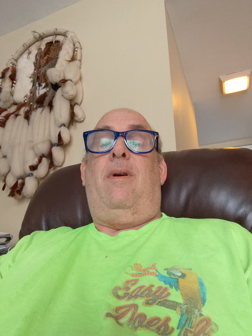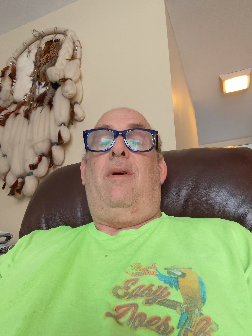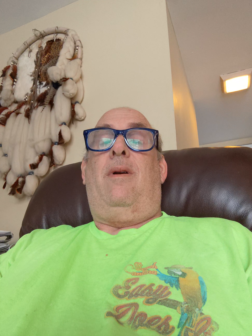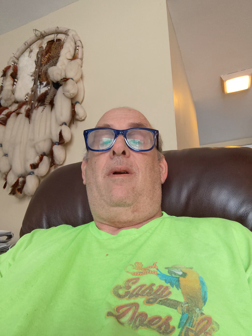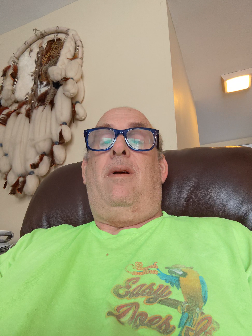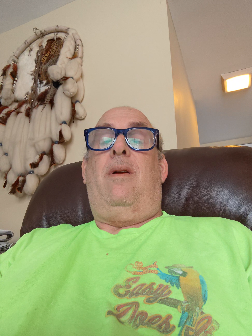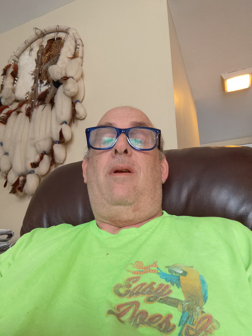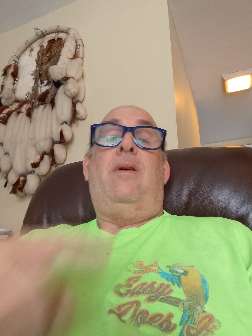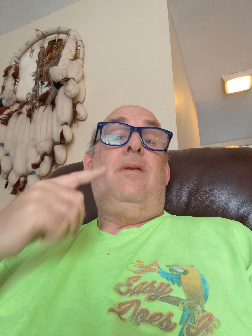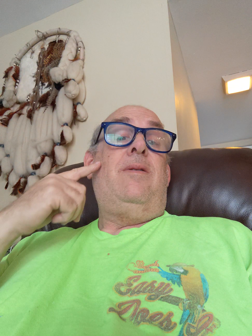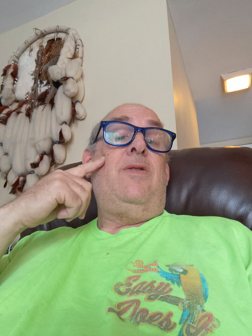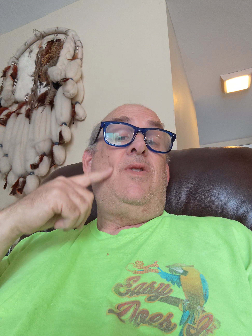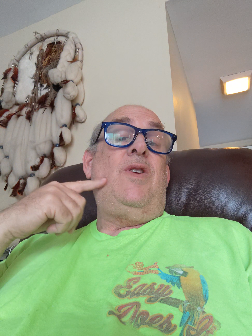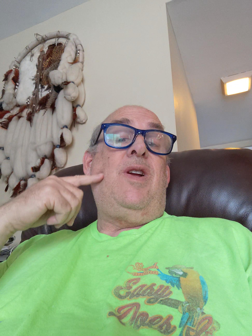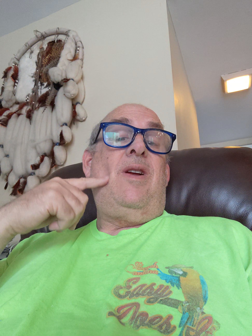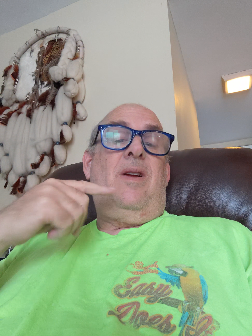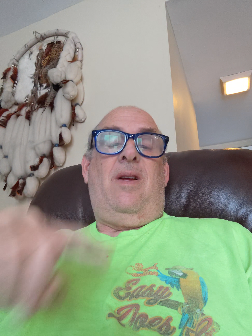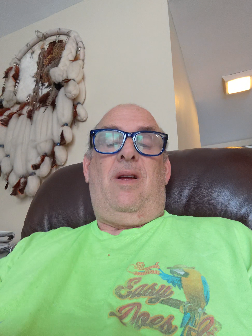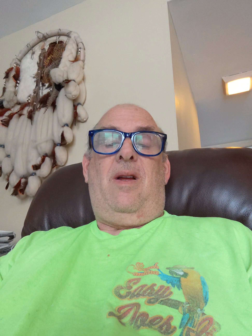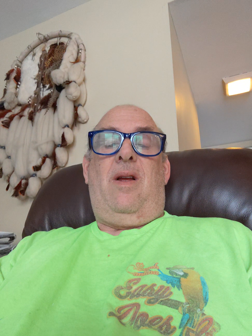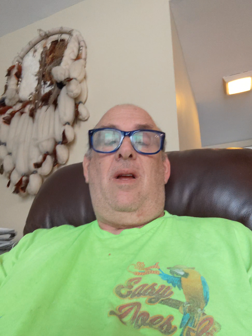cheek